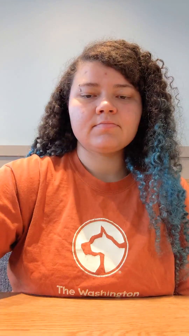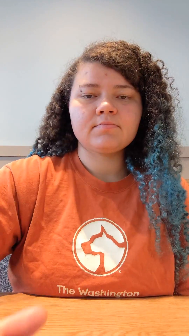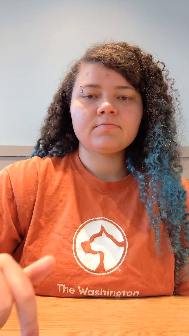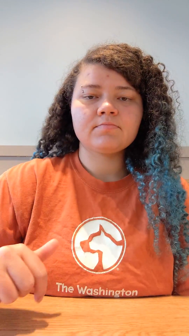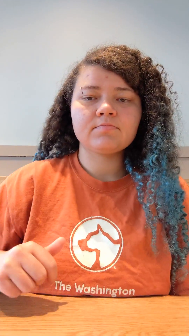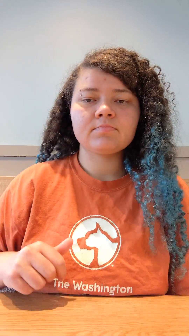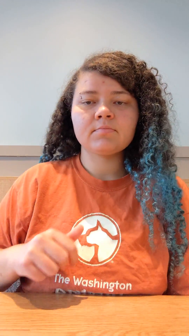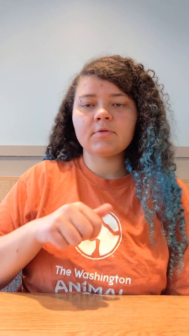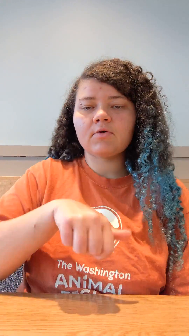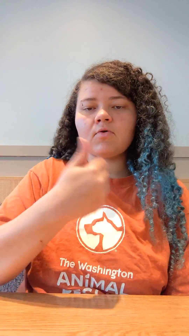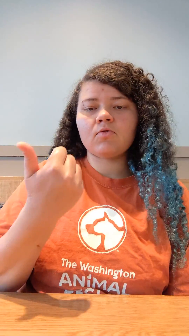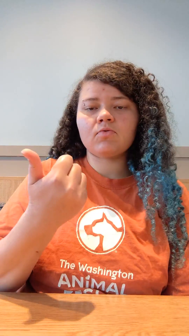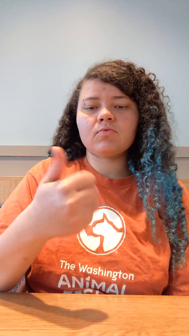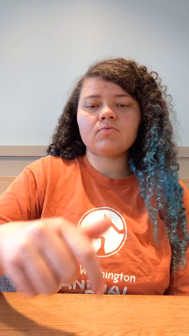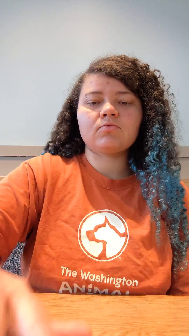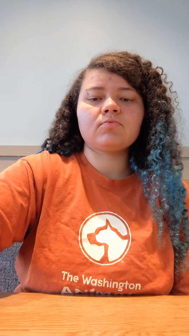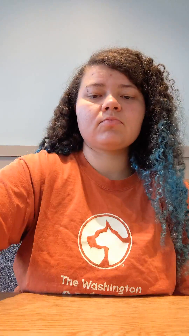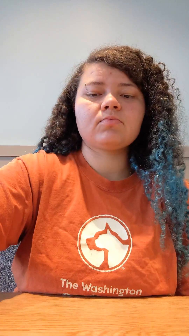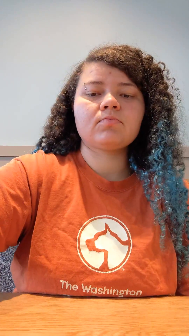other